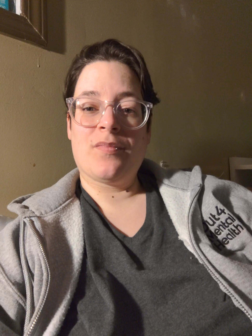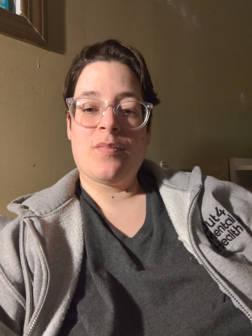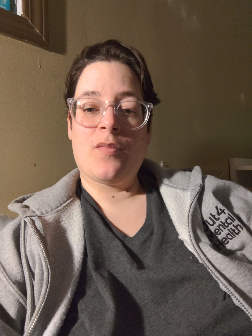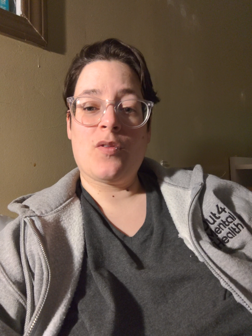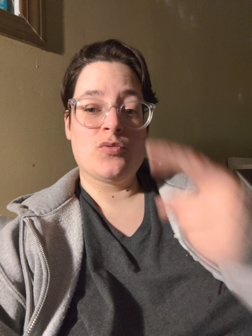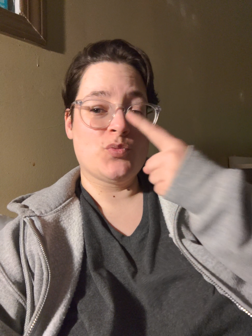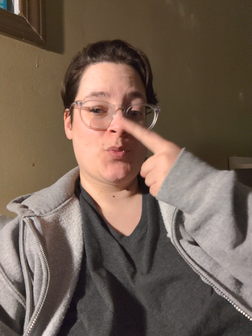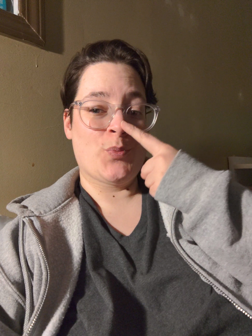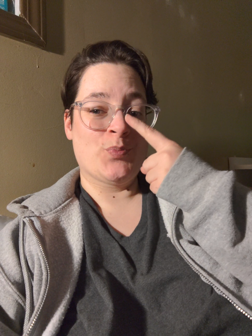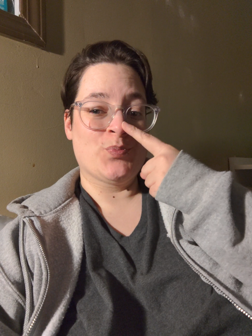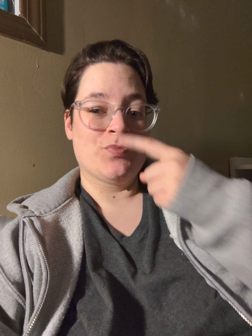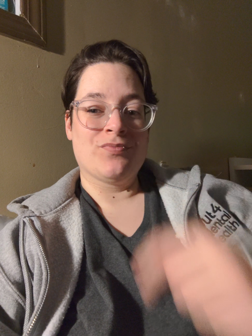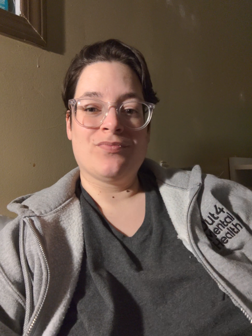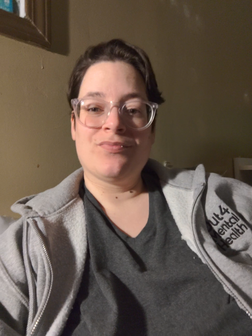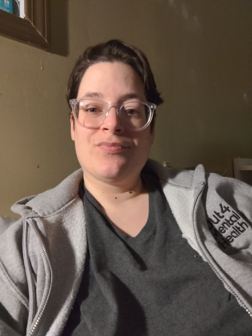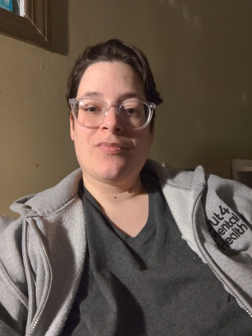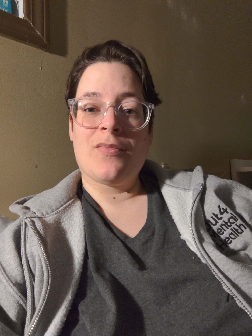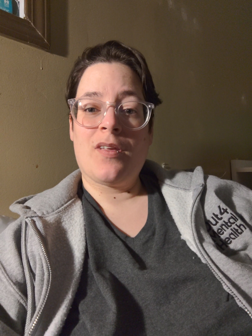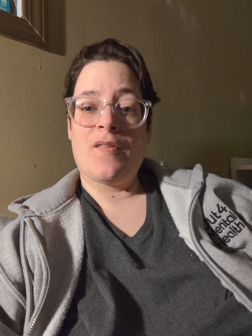nose